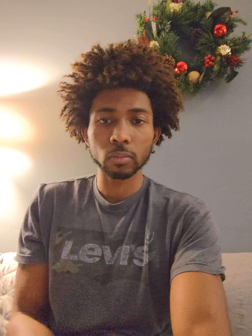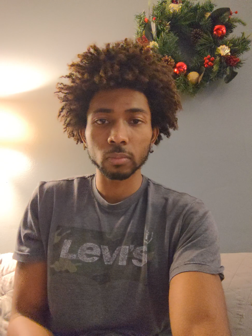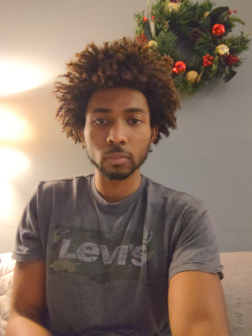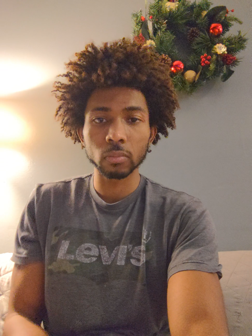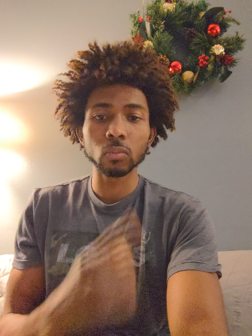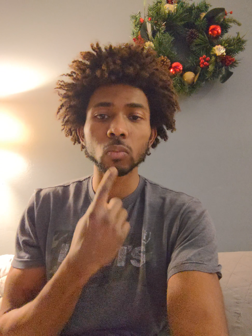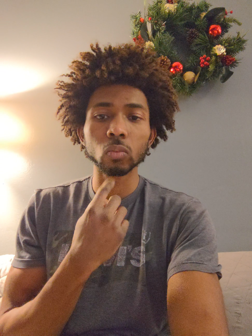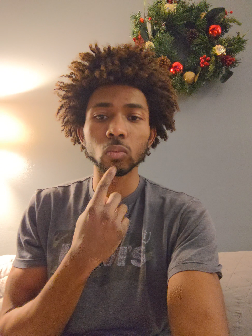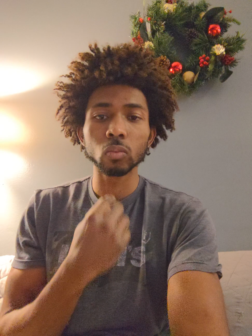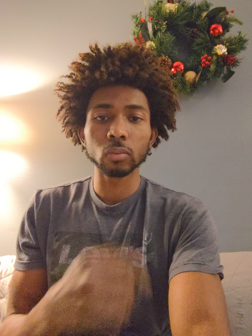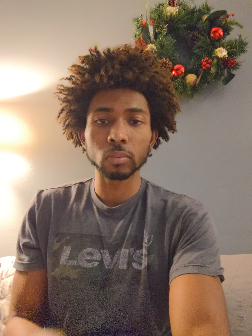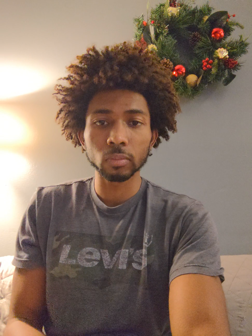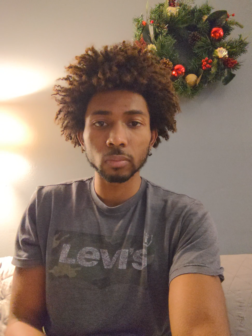red